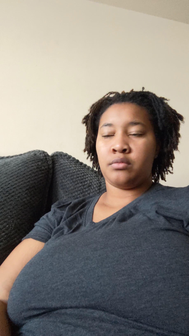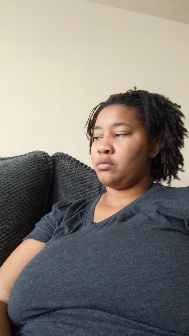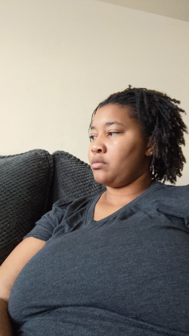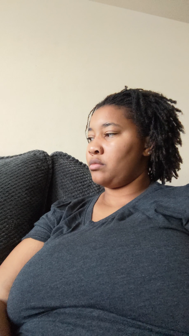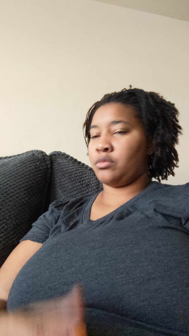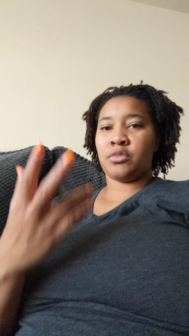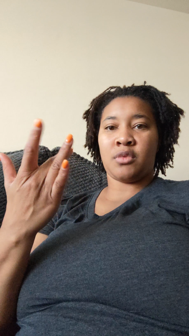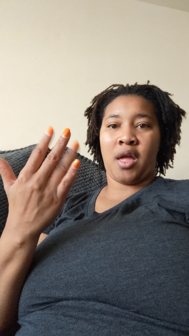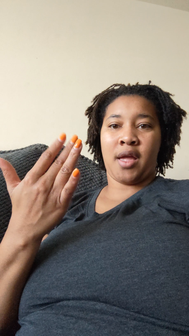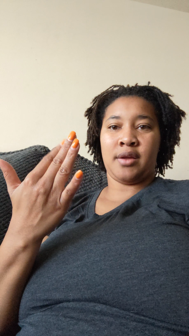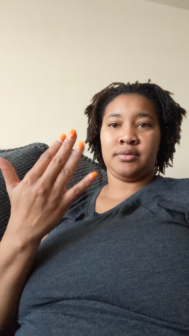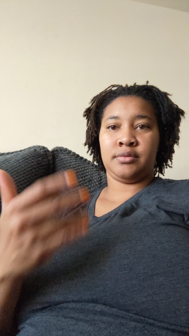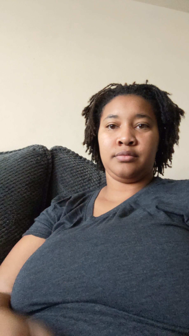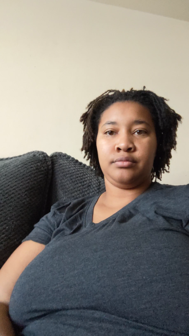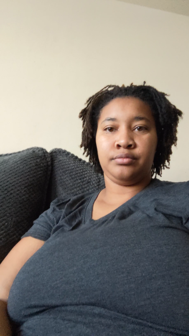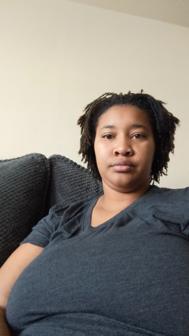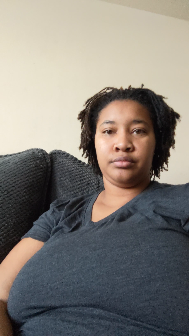hand